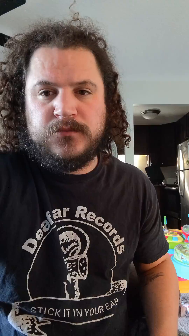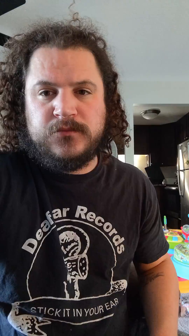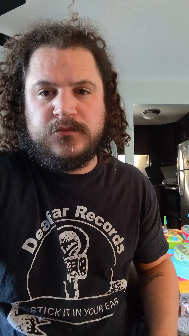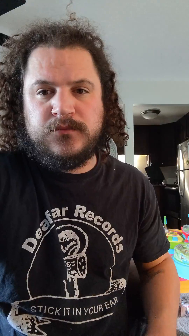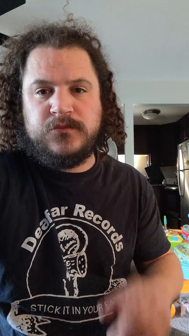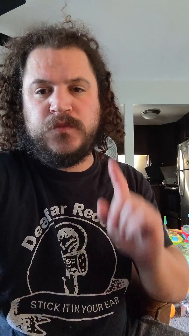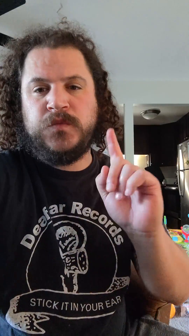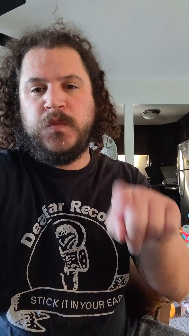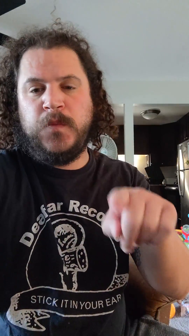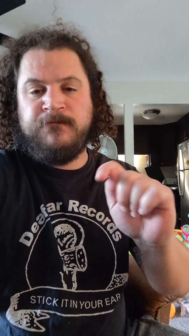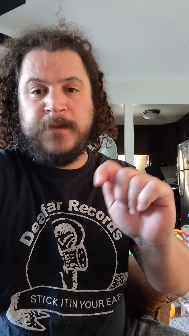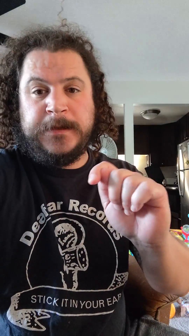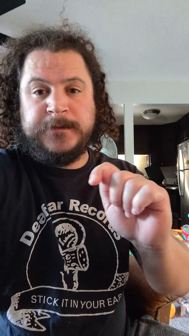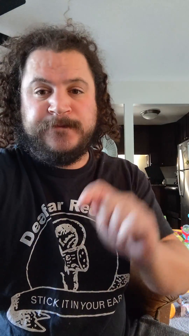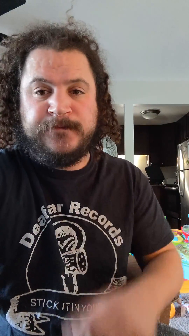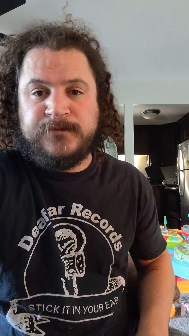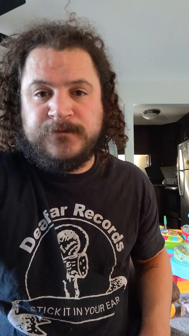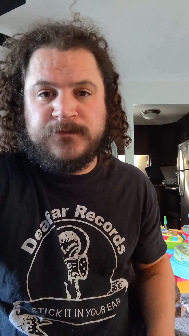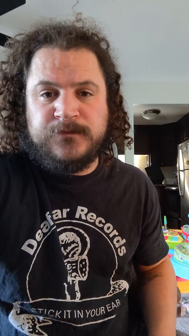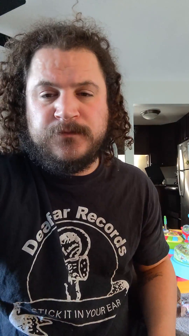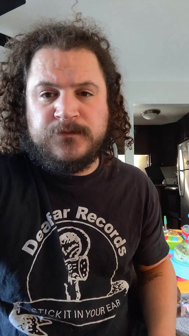go potty